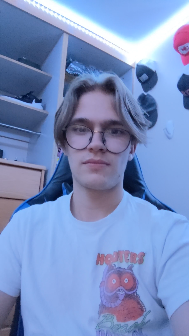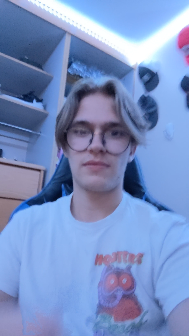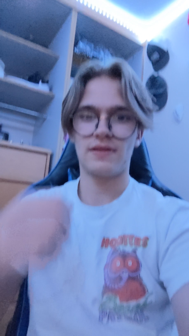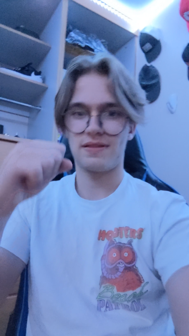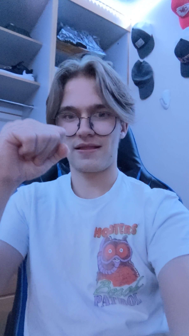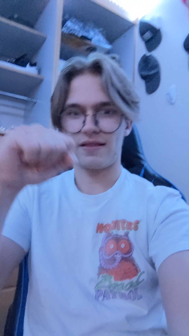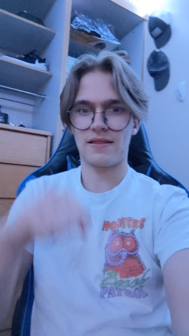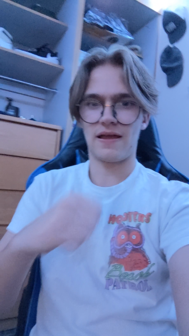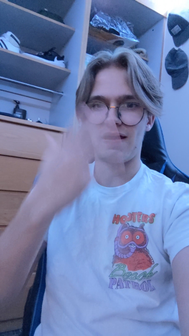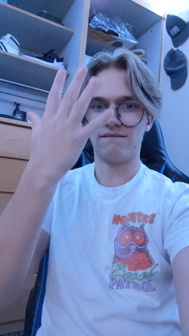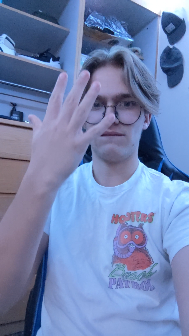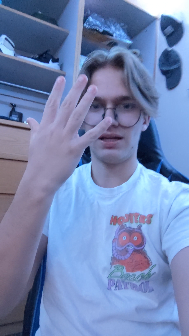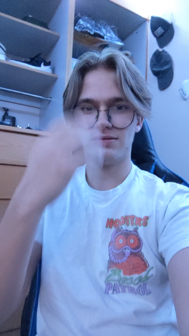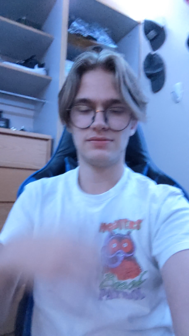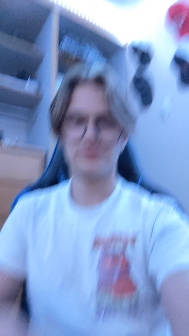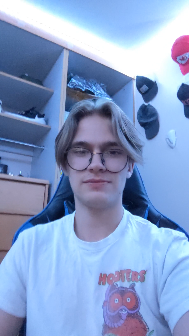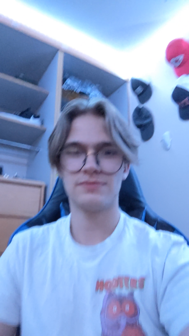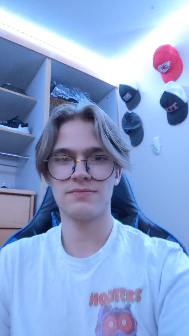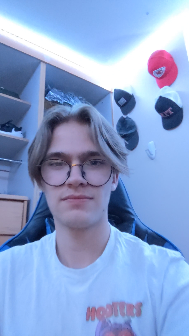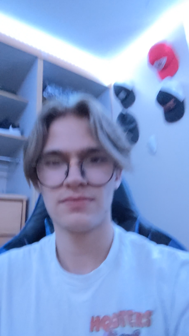gloves